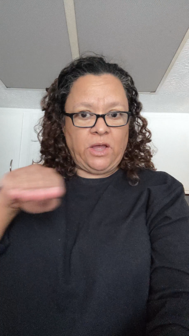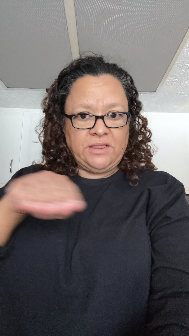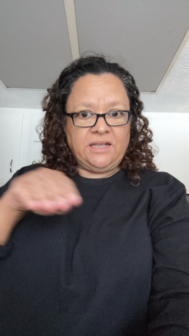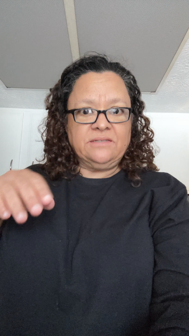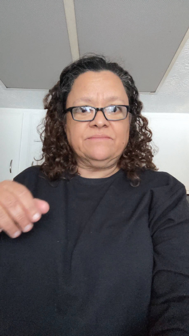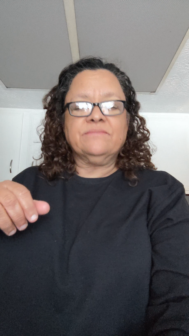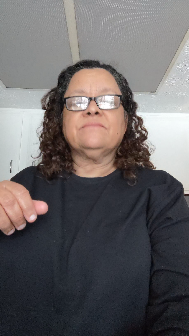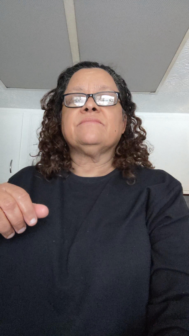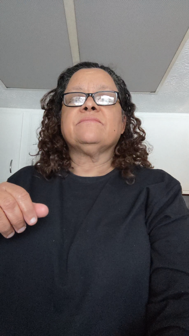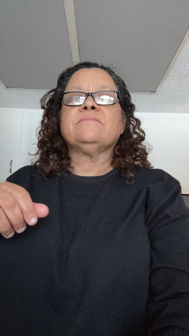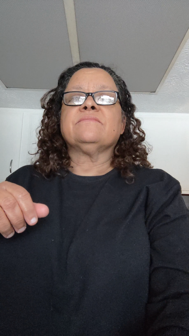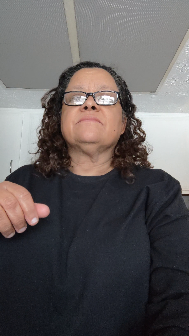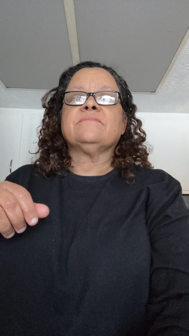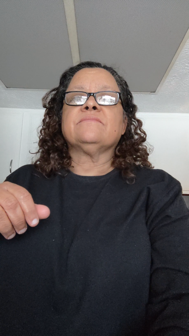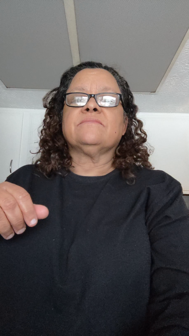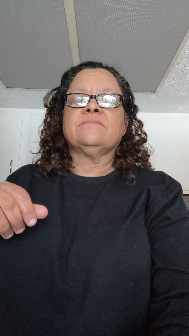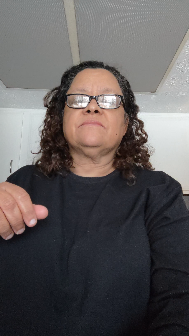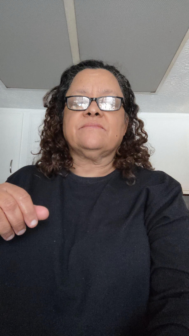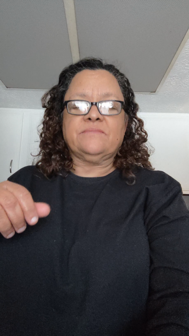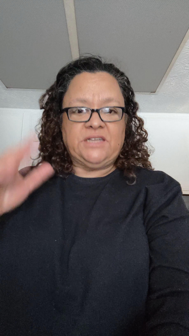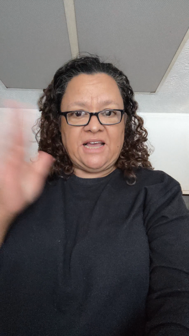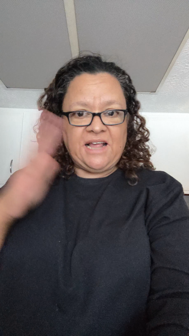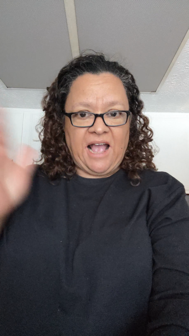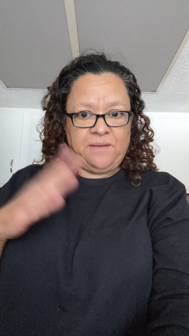clap